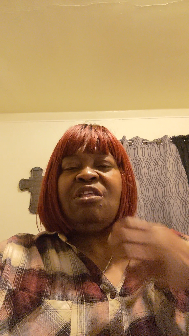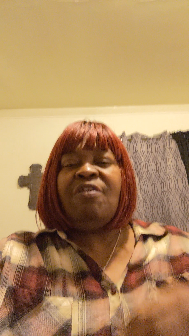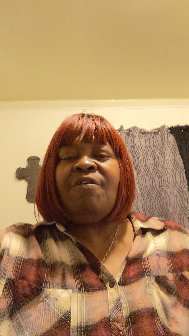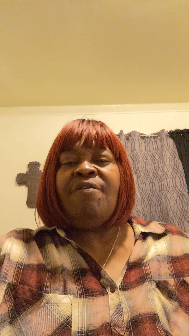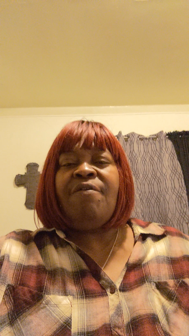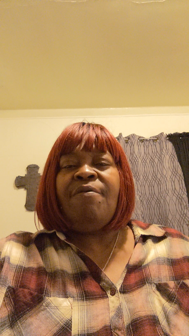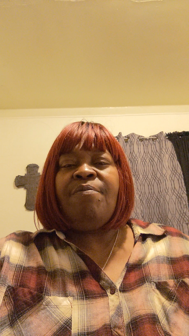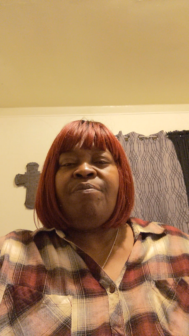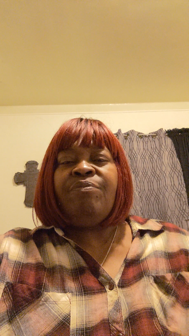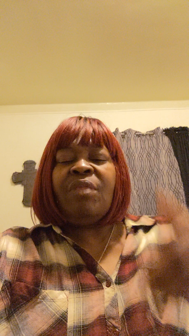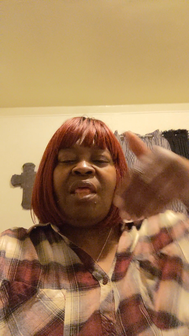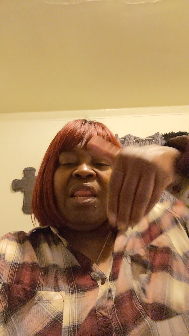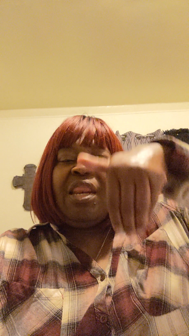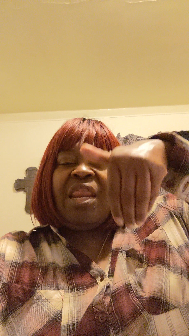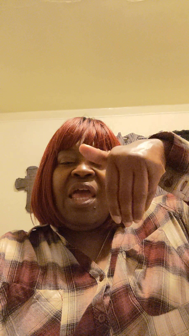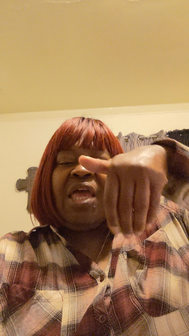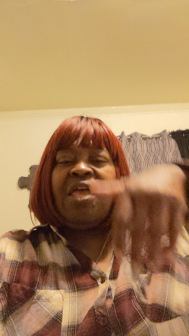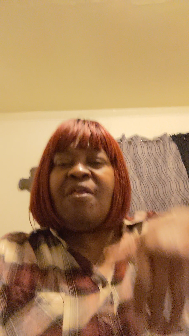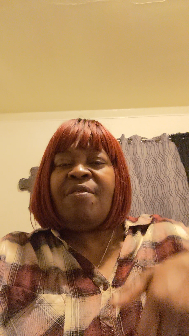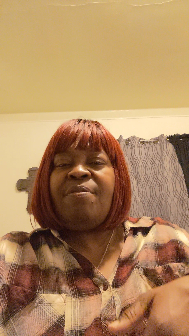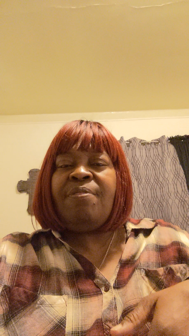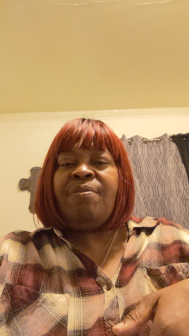night night